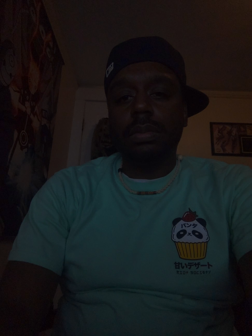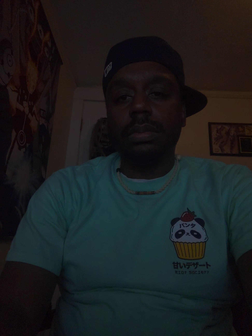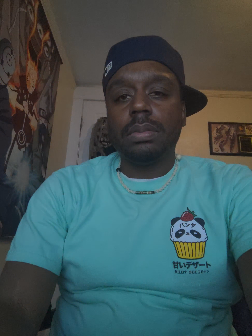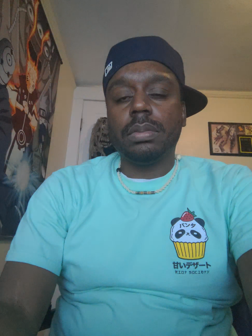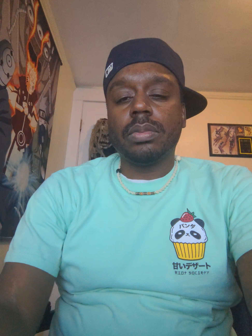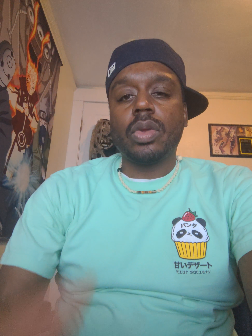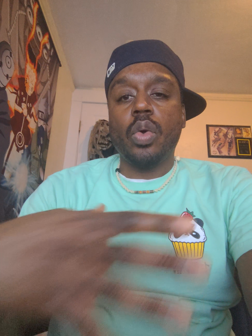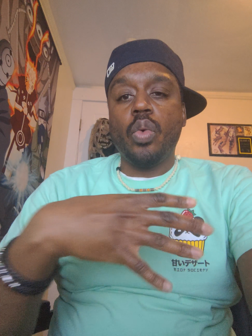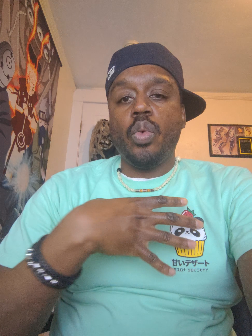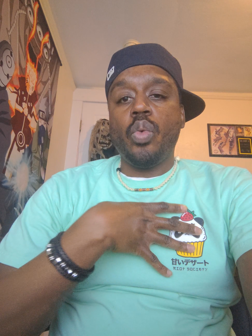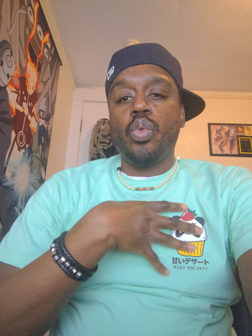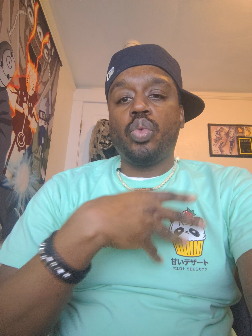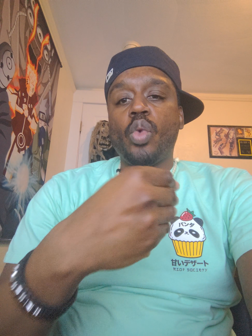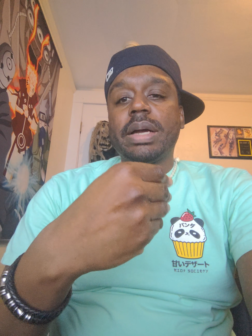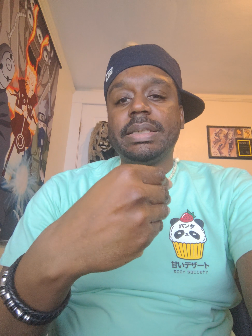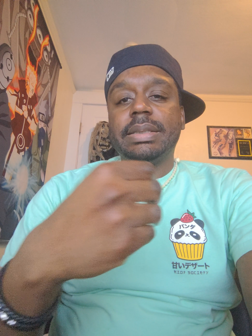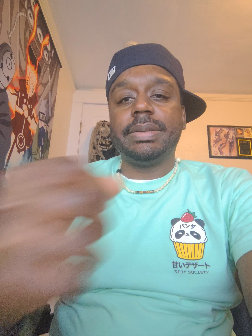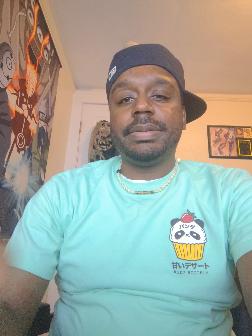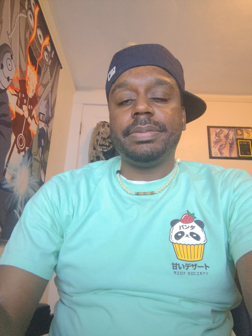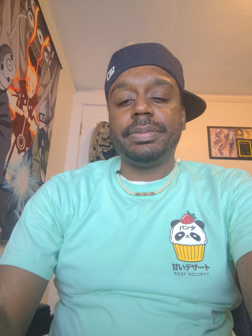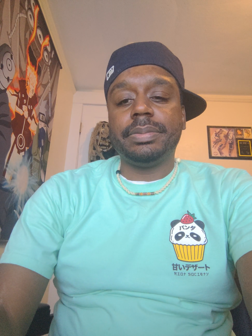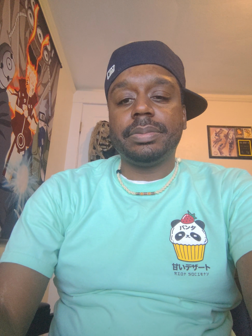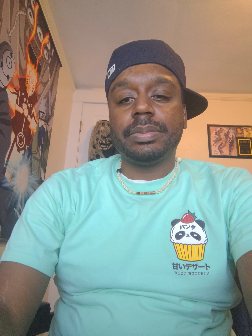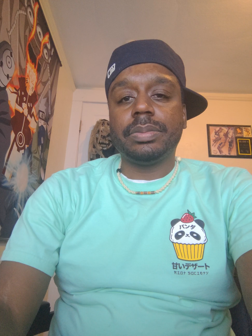white